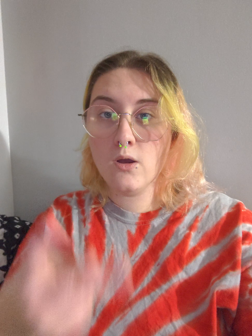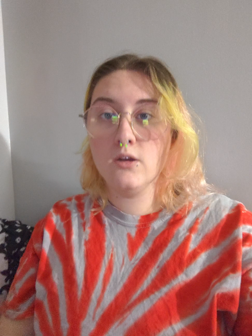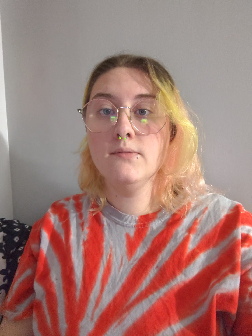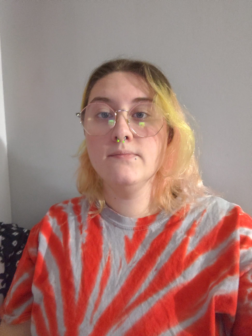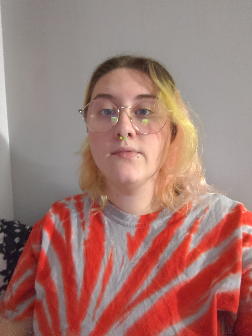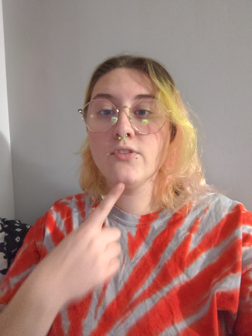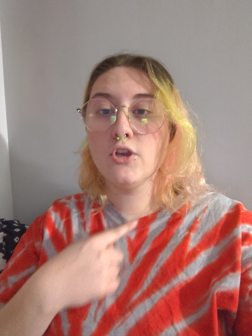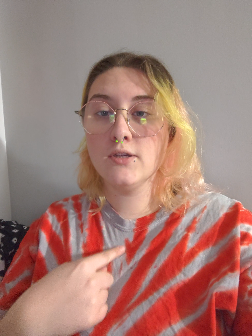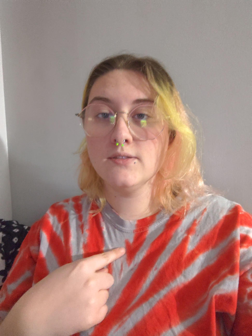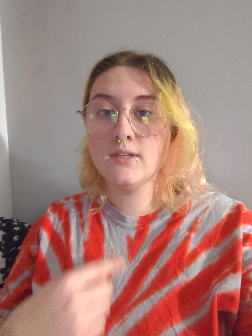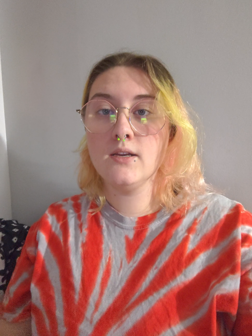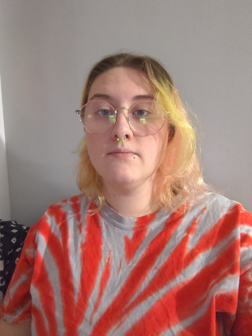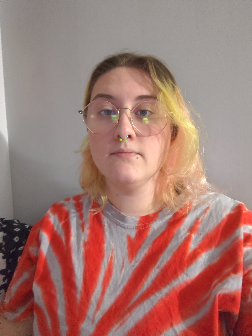thirsty